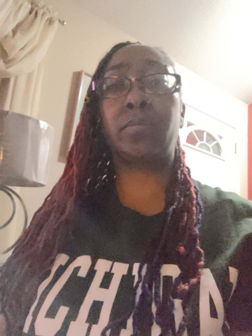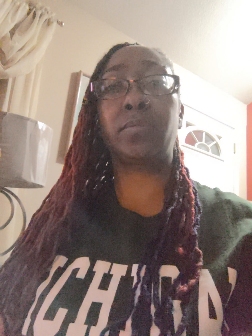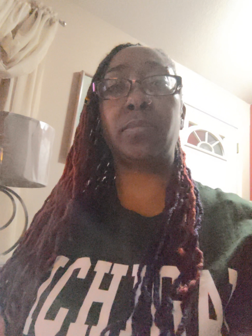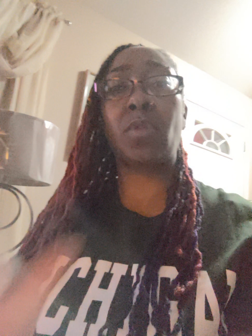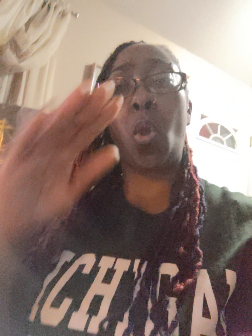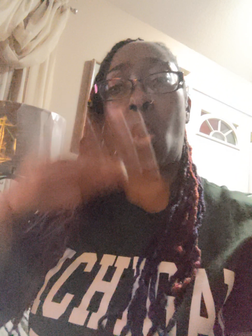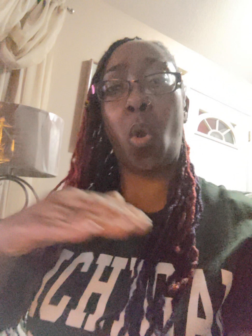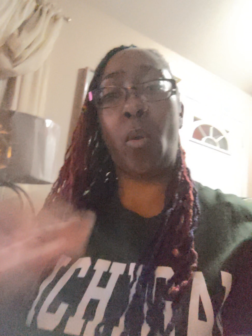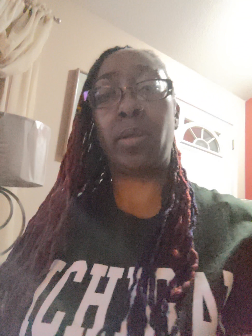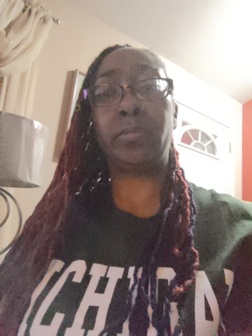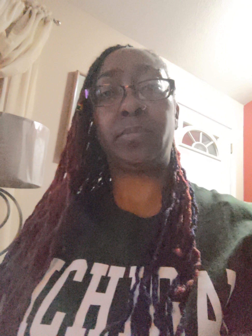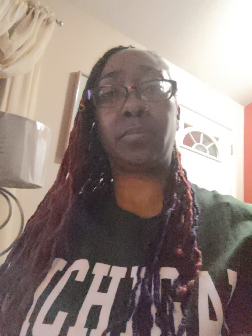on